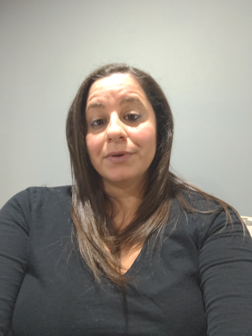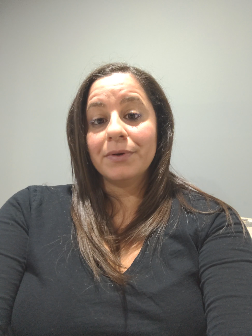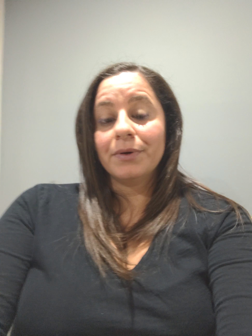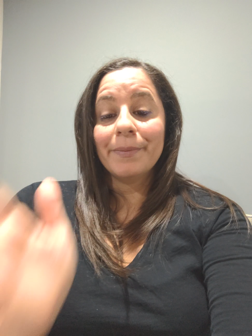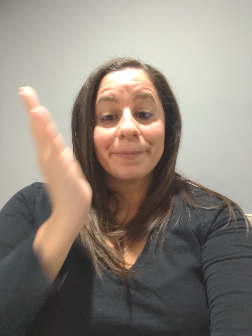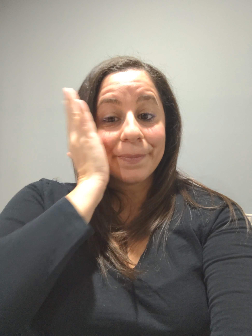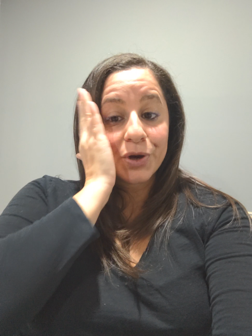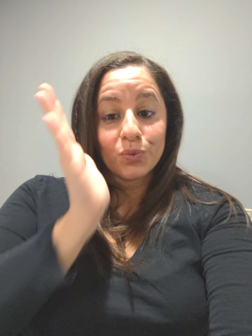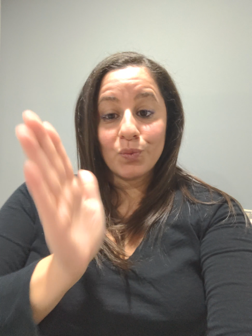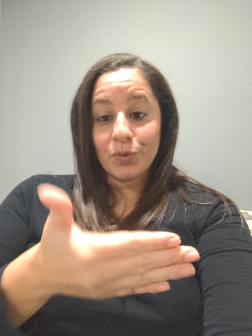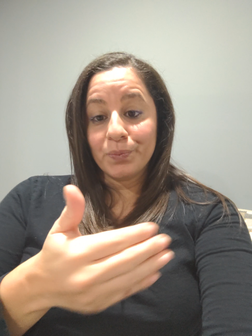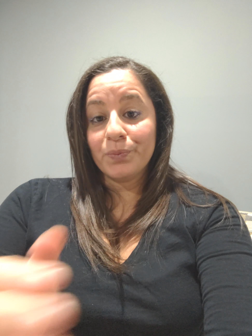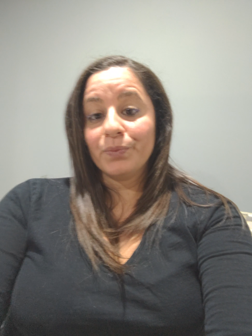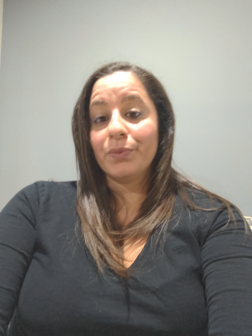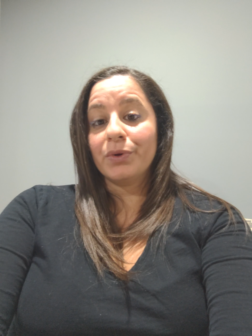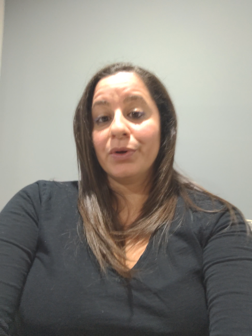bedroom